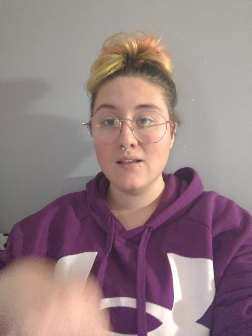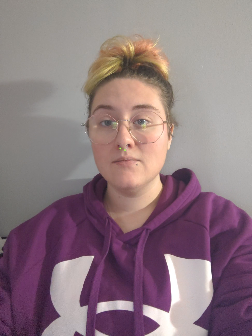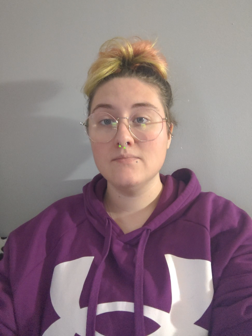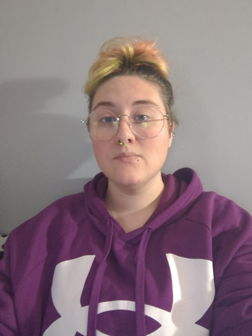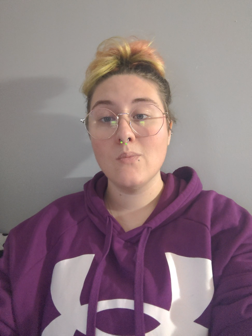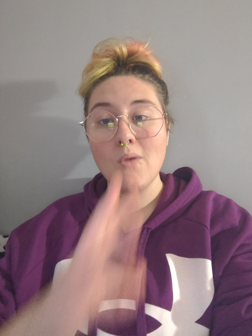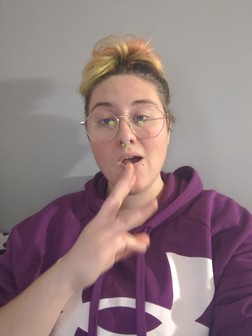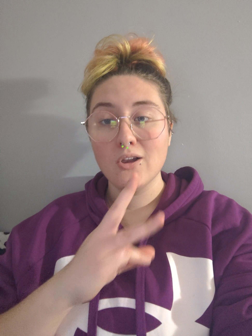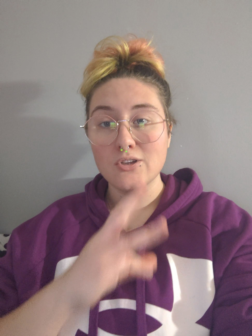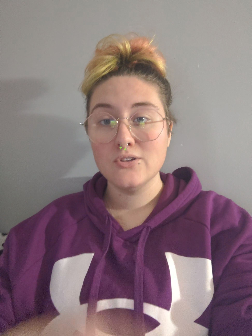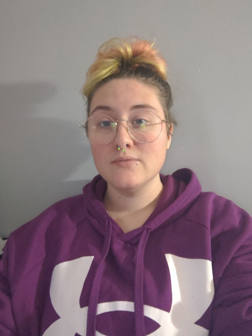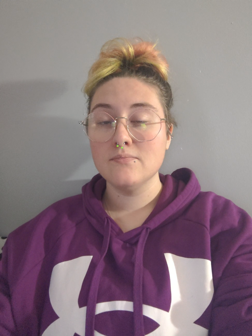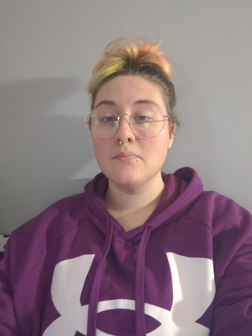water